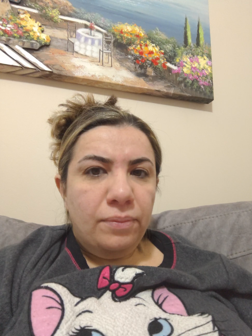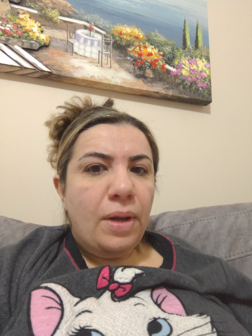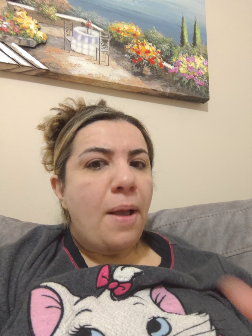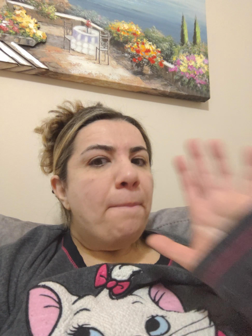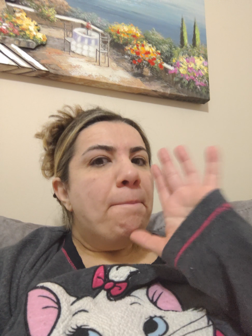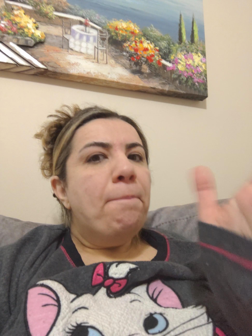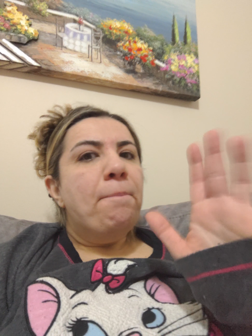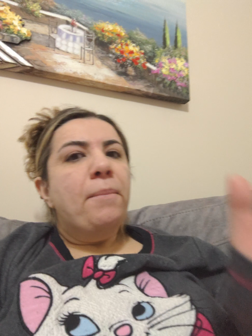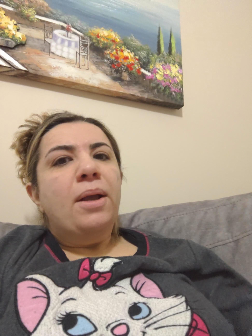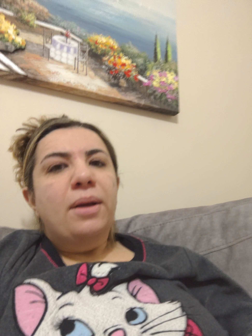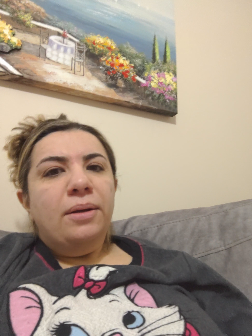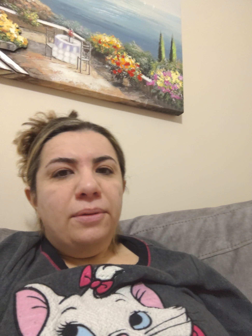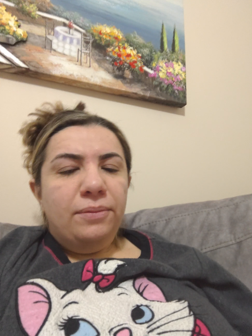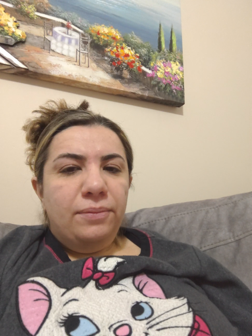grandma